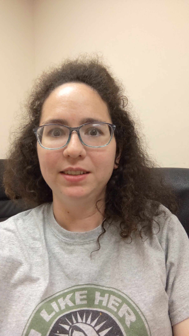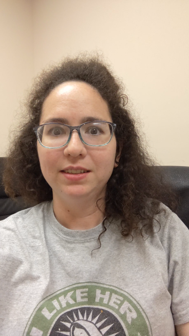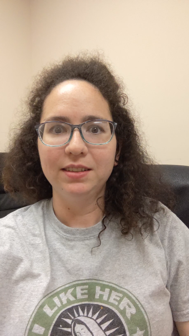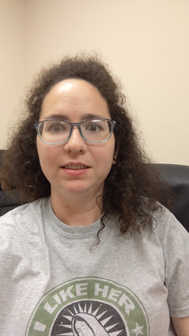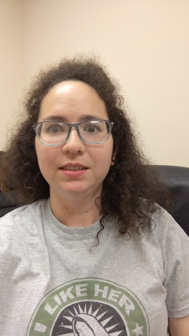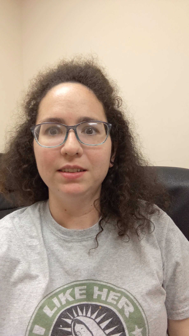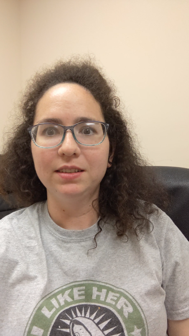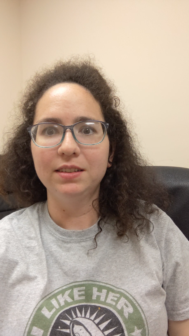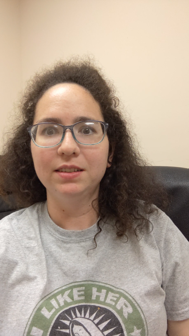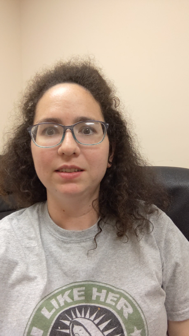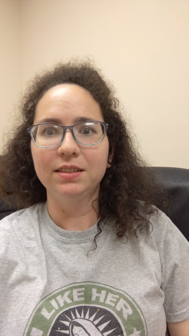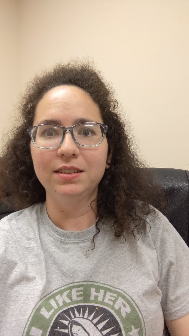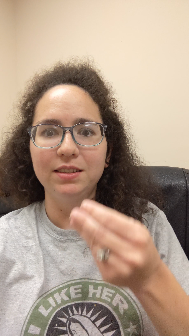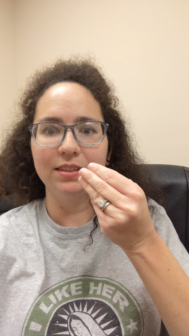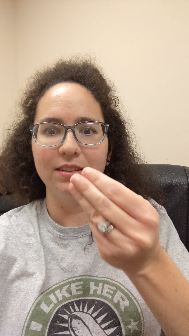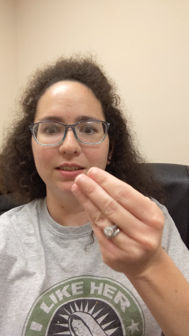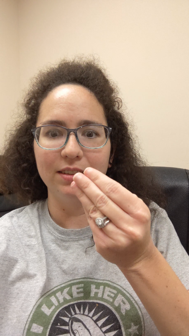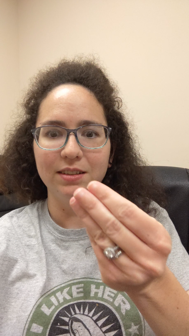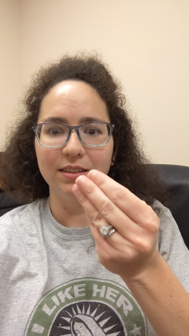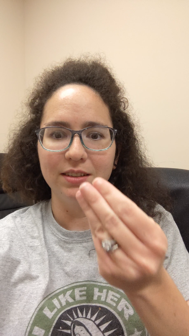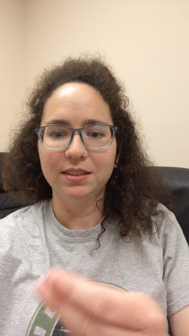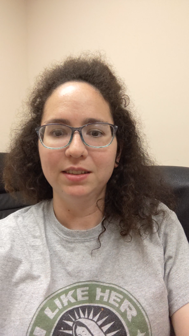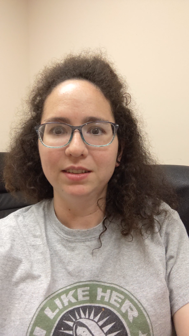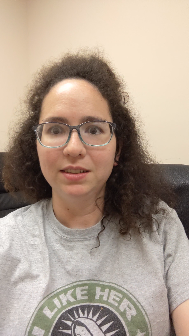feed